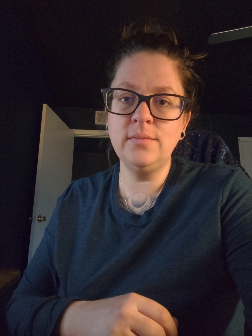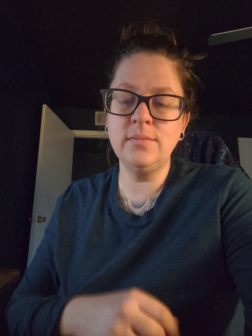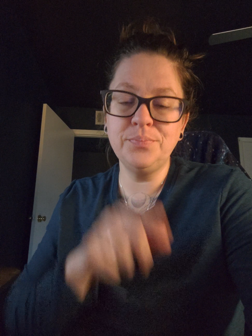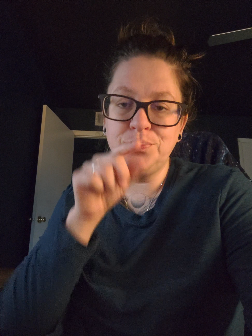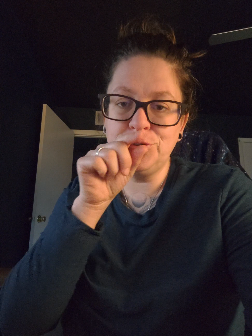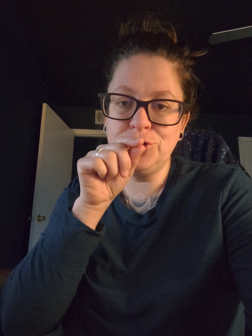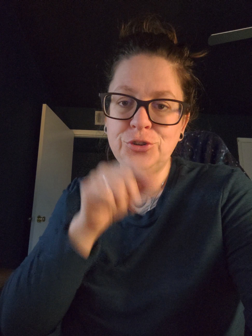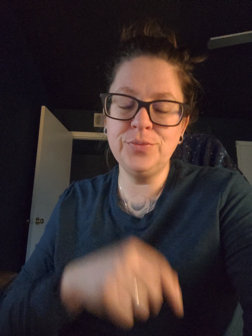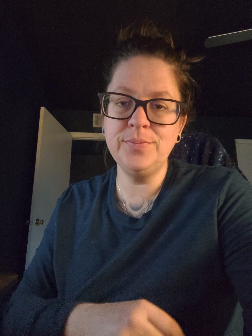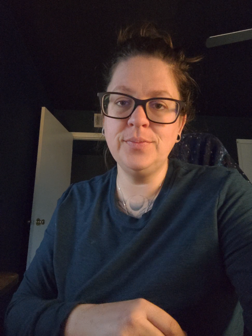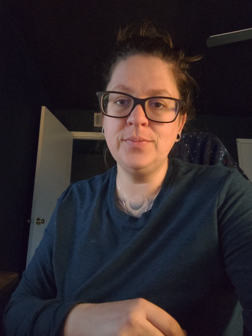bird